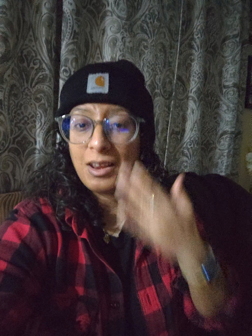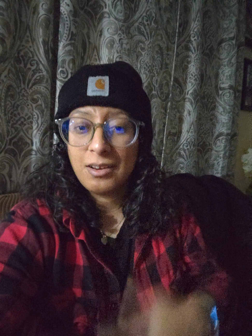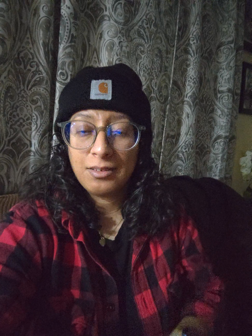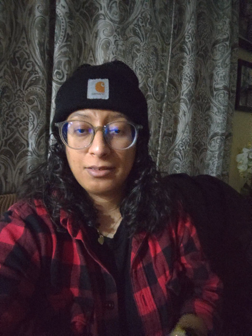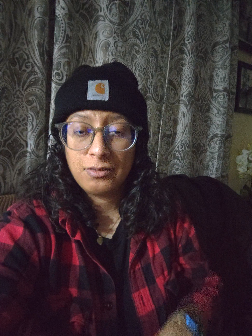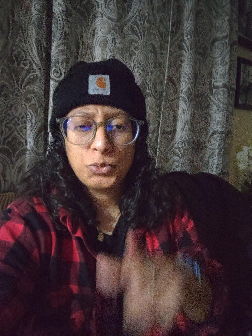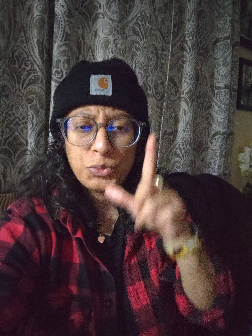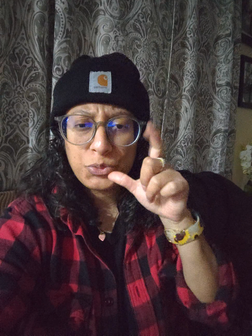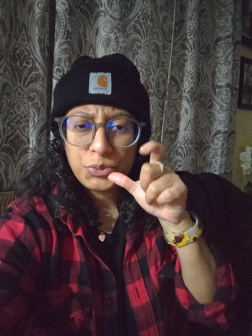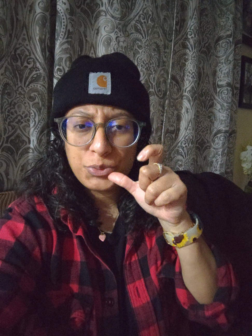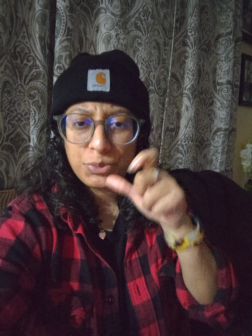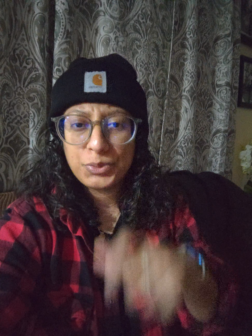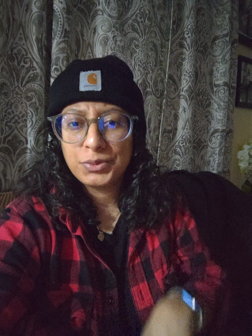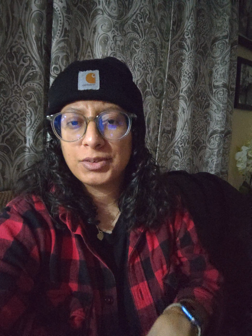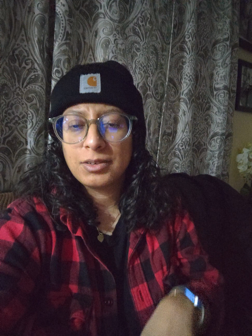who